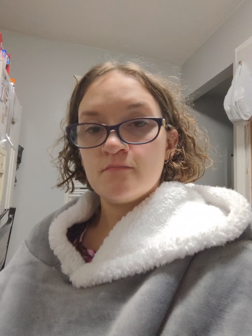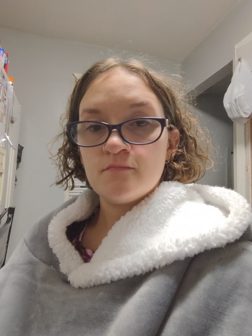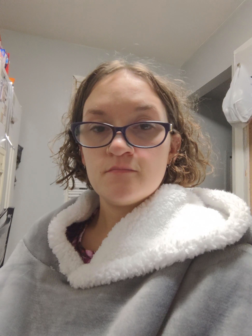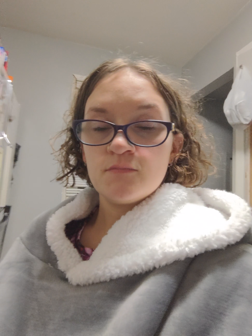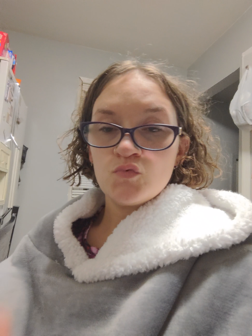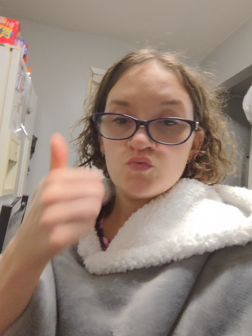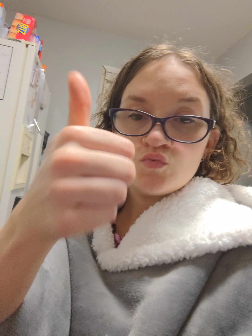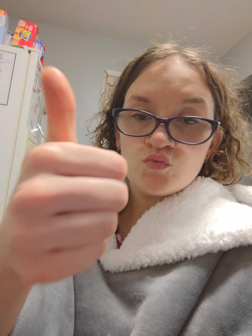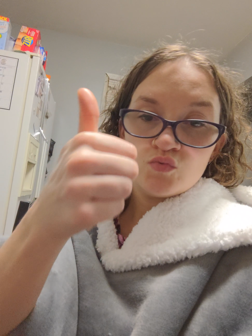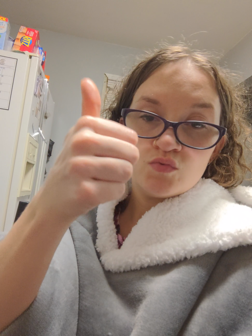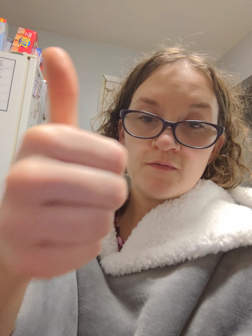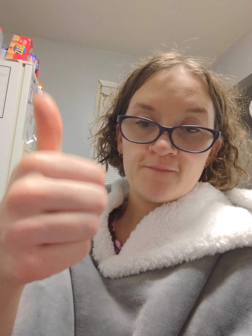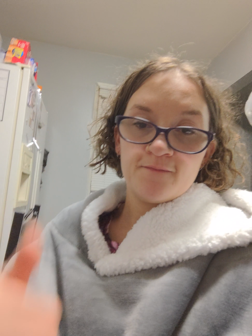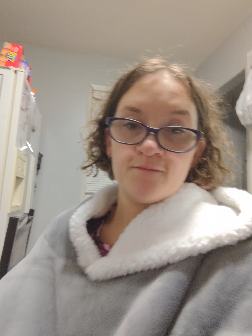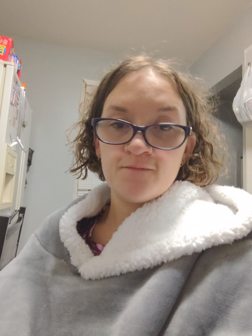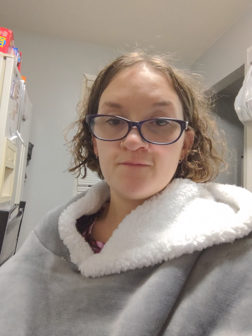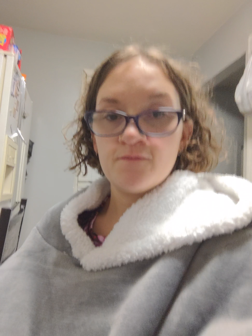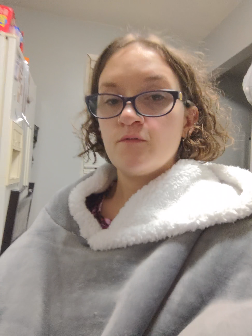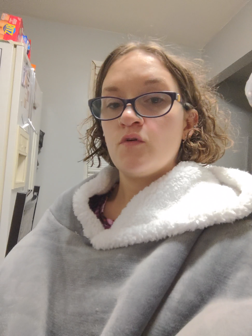yourself